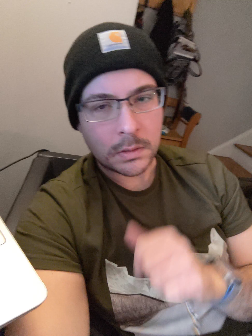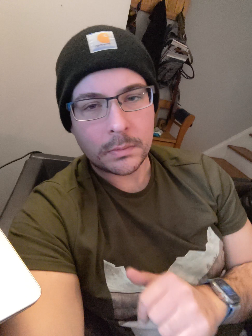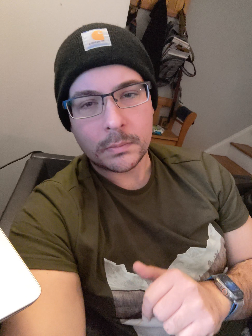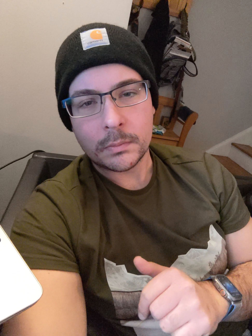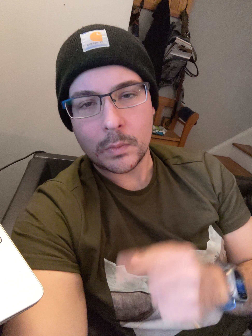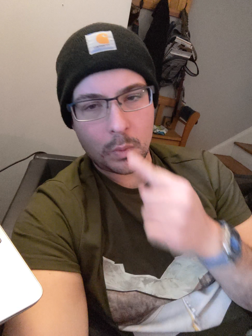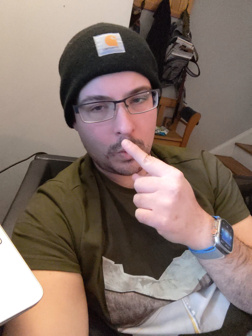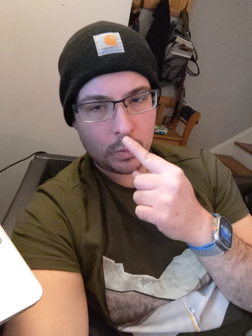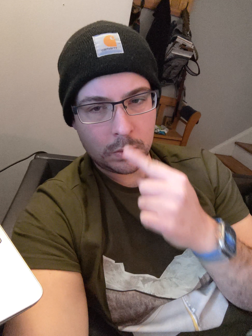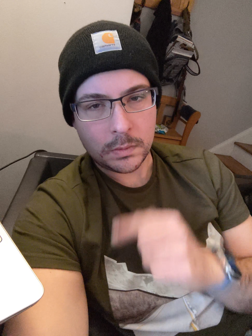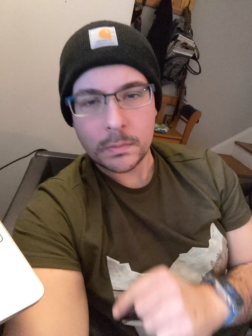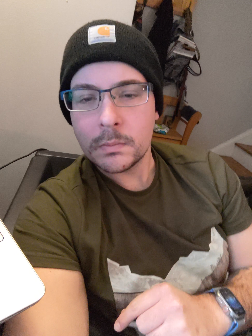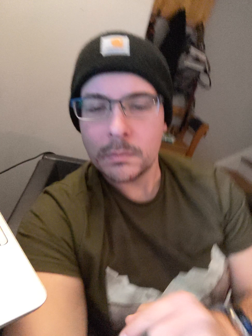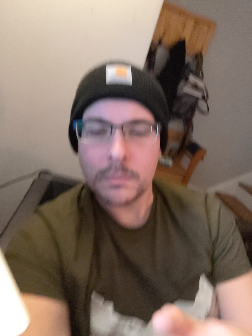nose